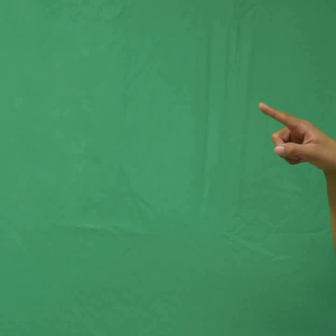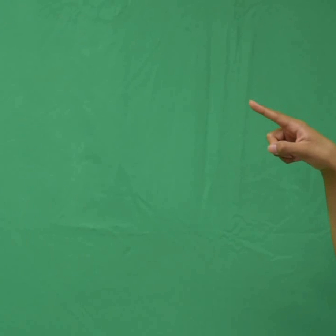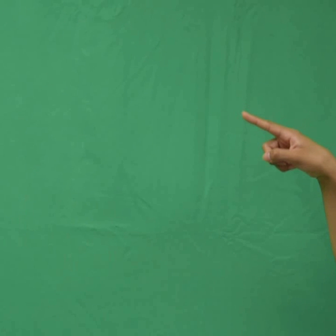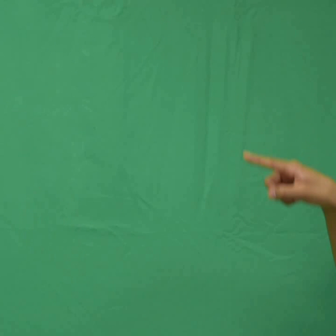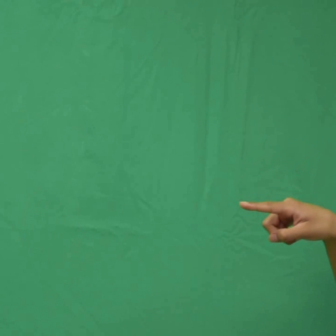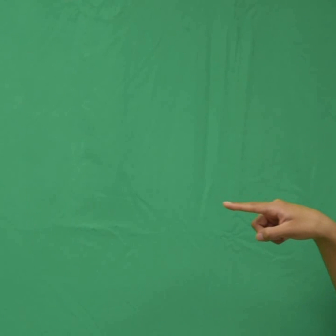Z